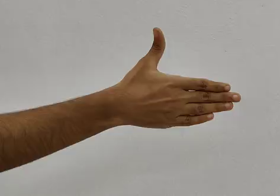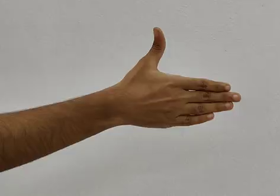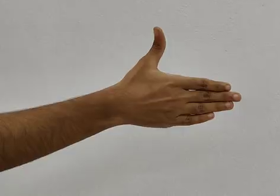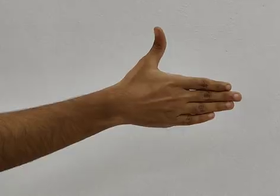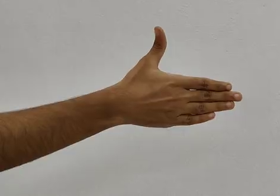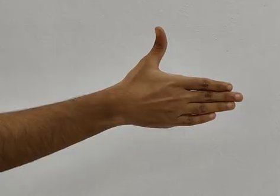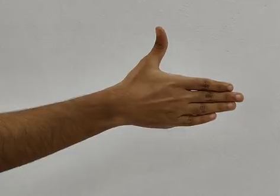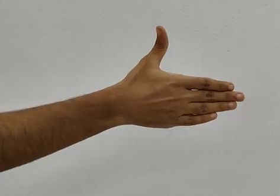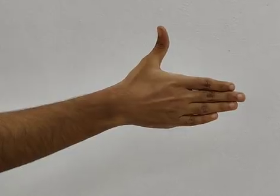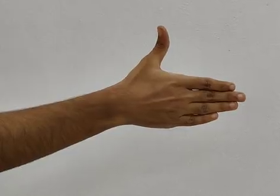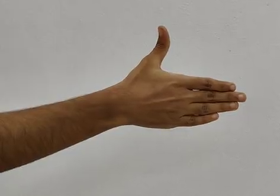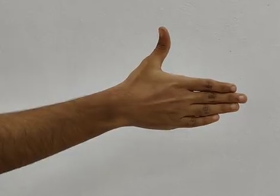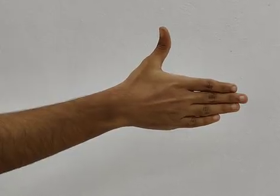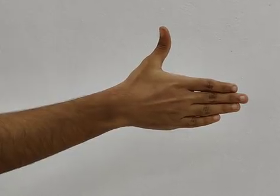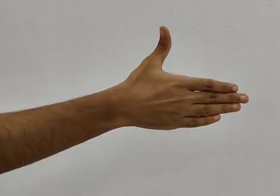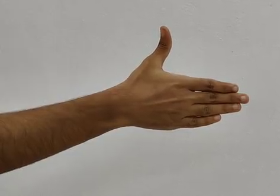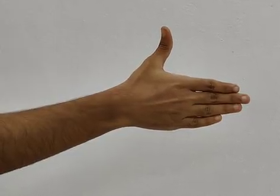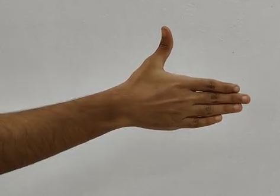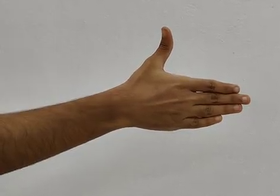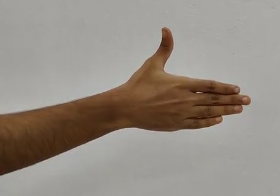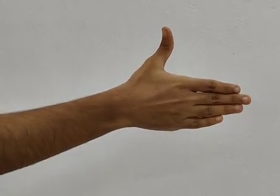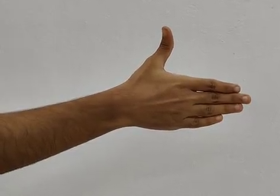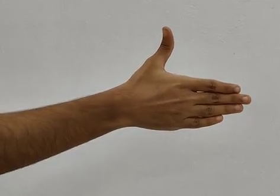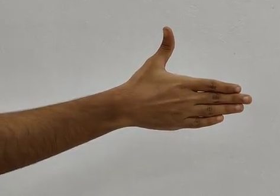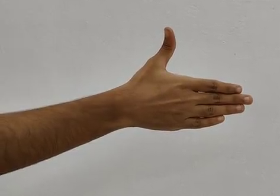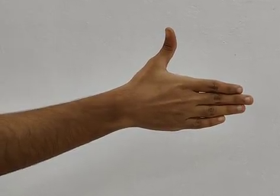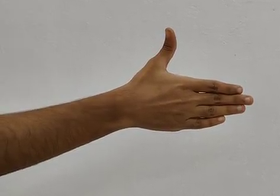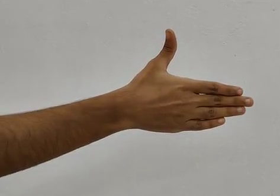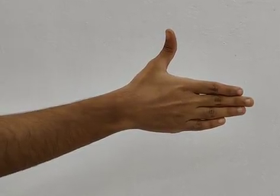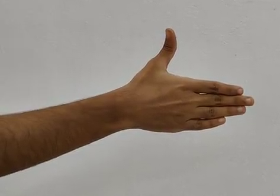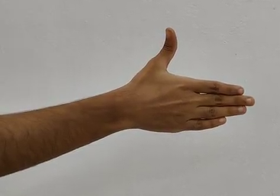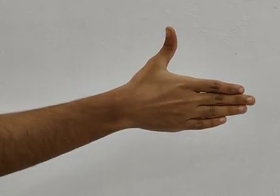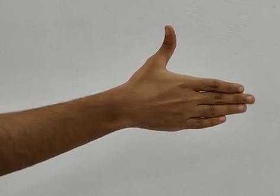ആ